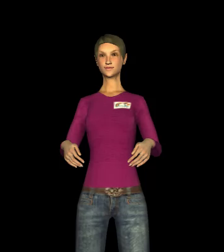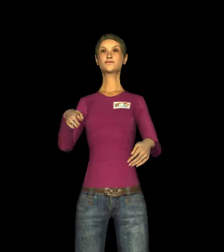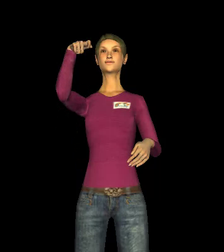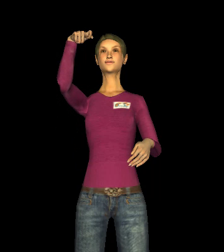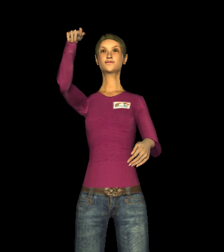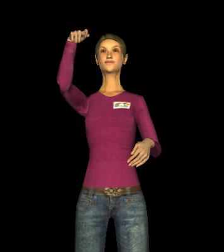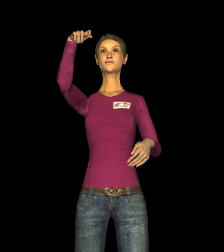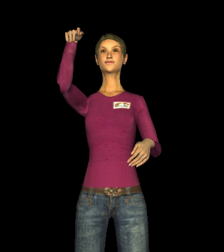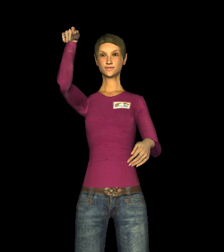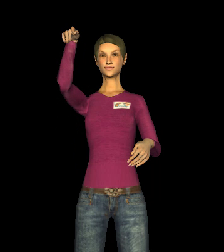رئيس